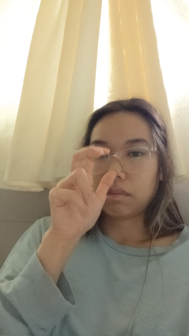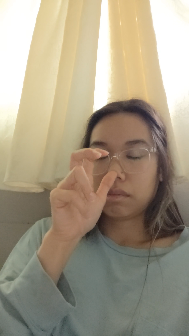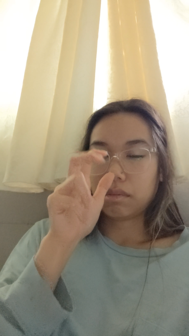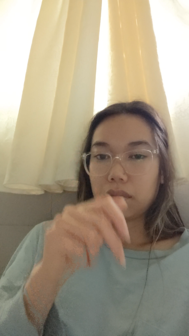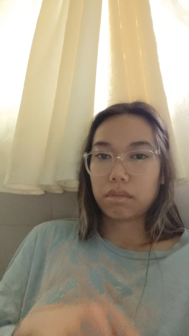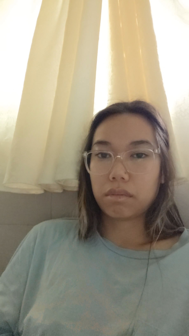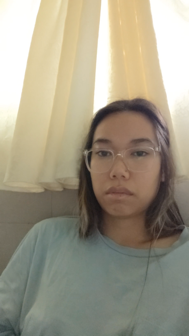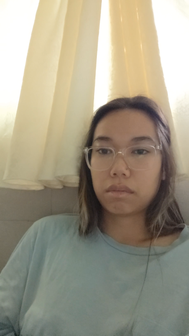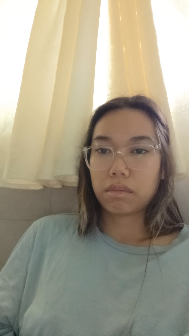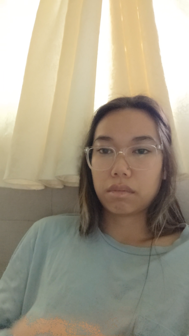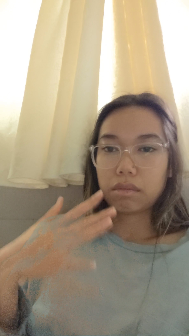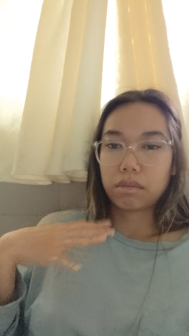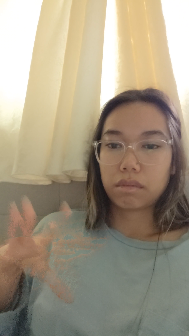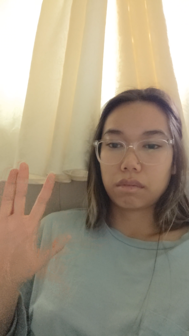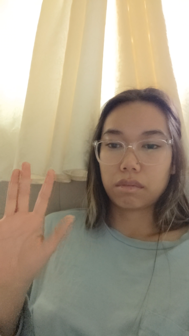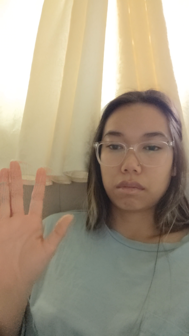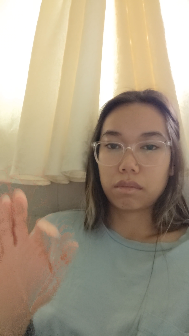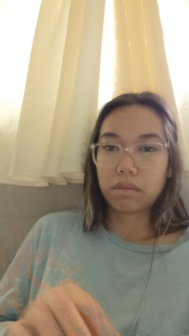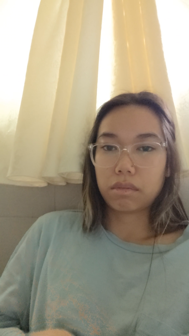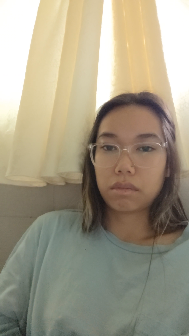dress